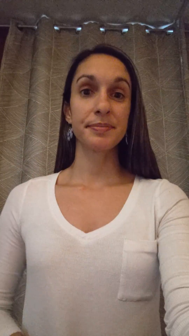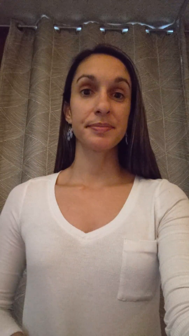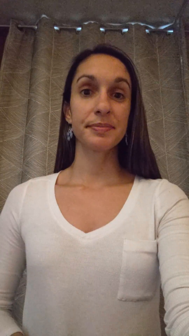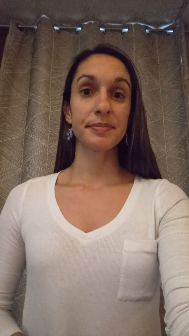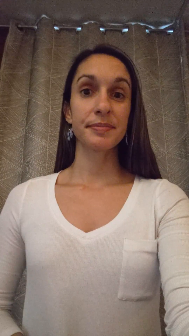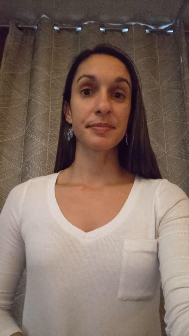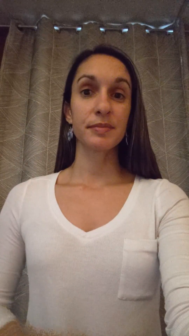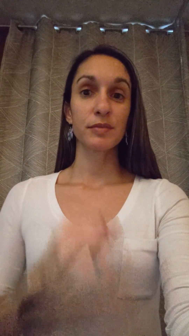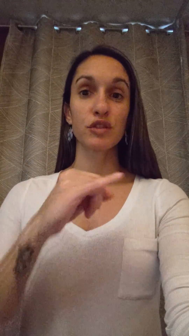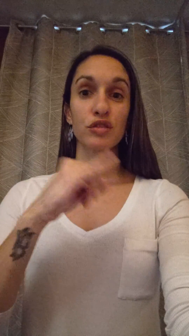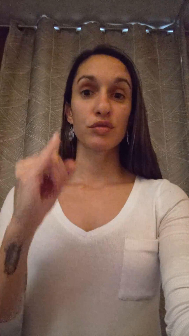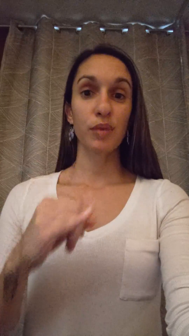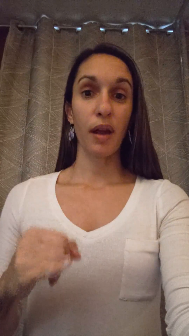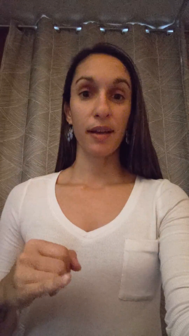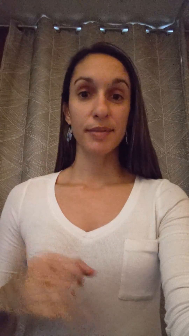draw